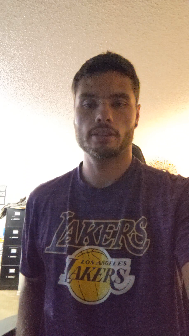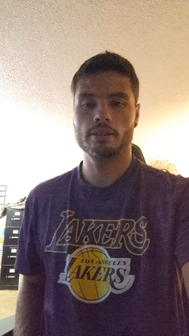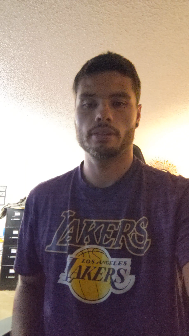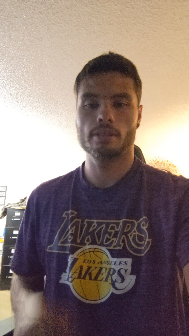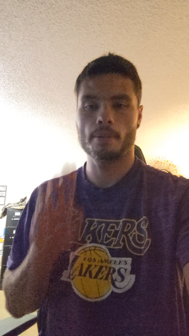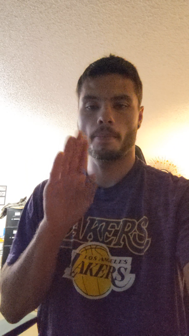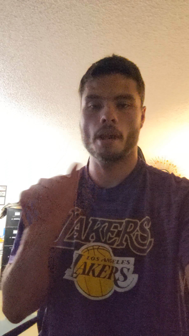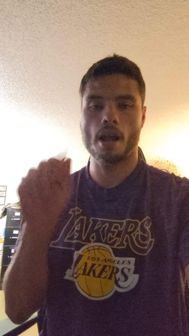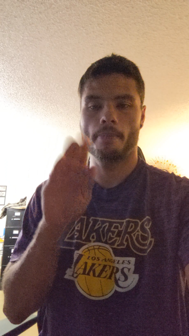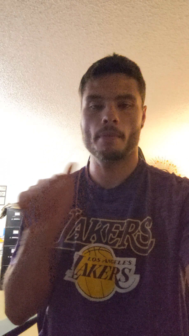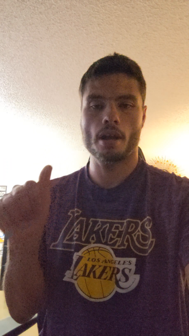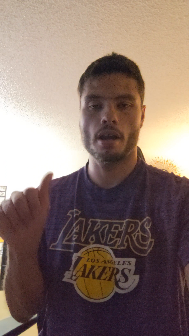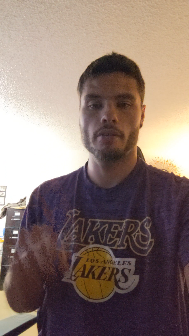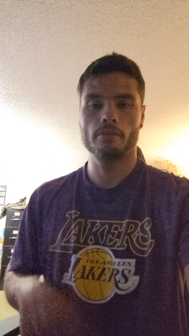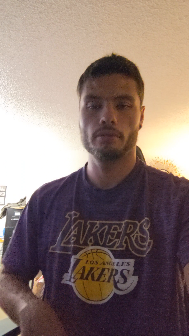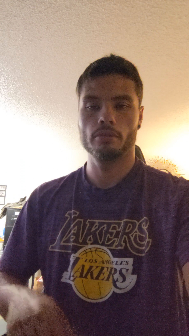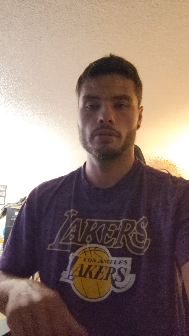baa baa